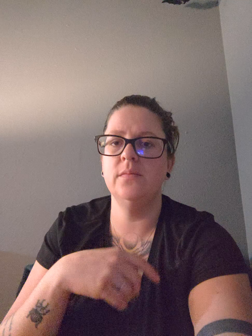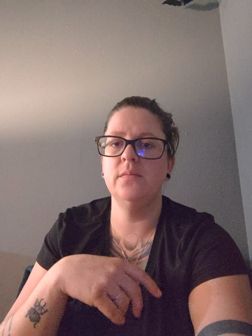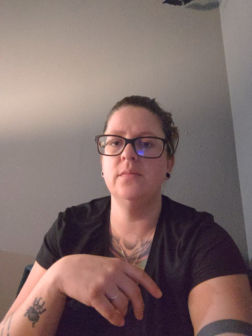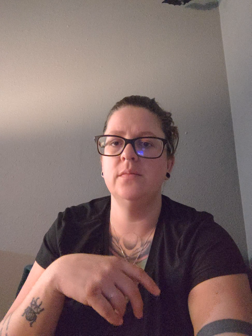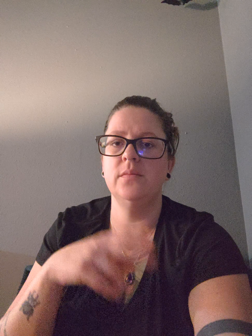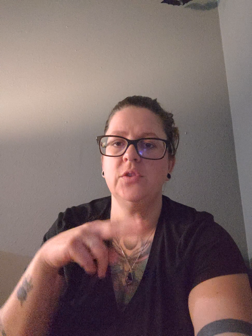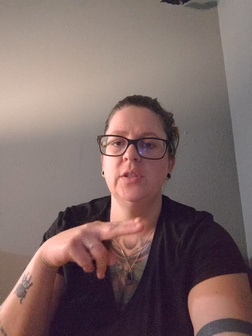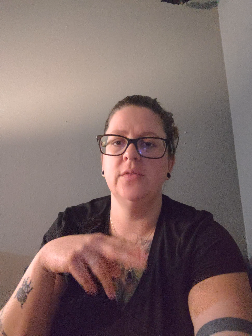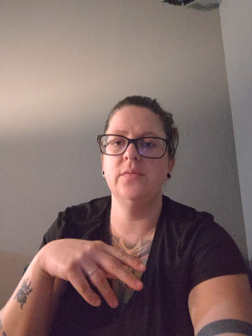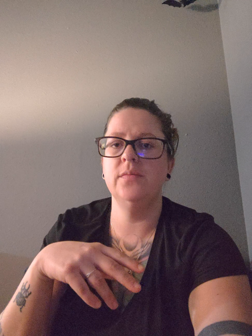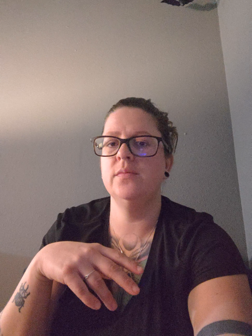chair